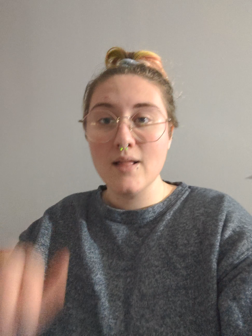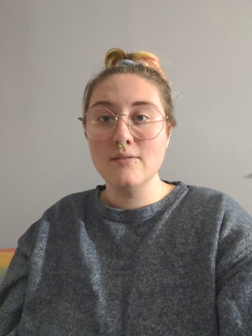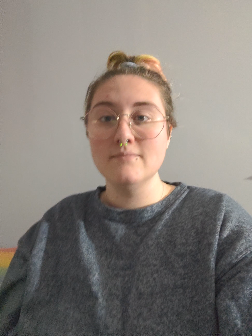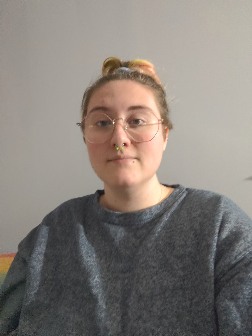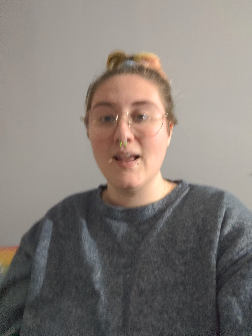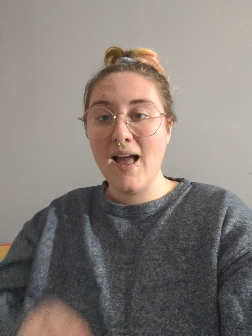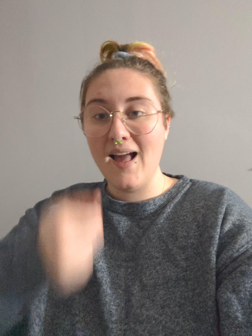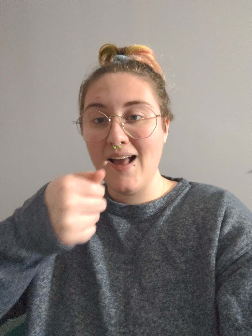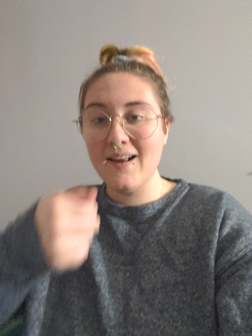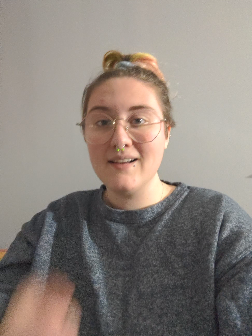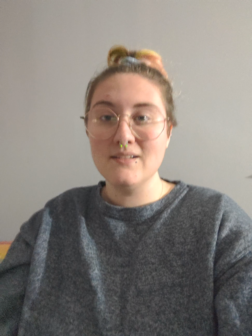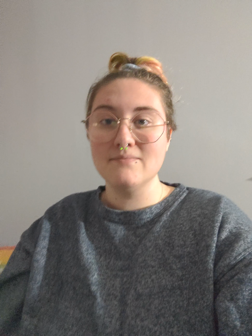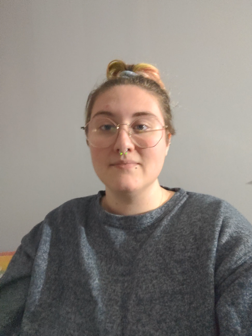hide